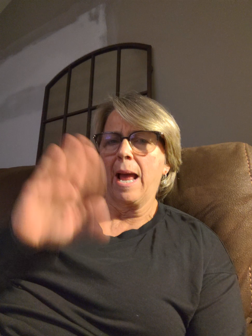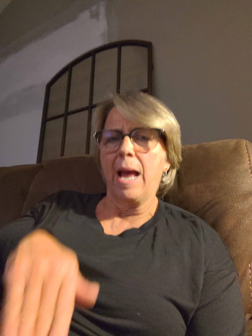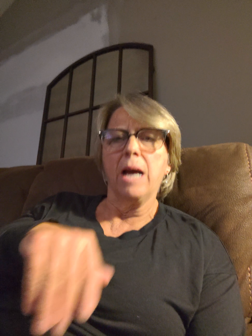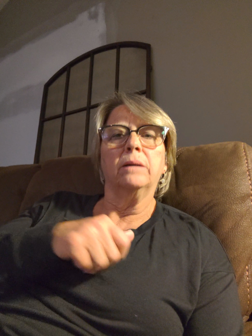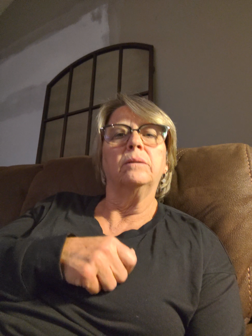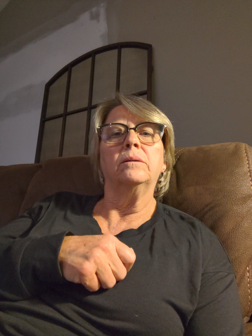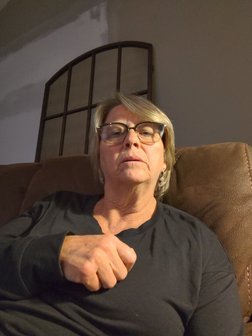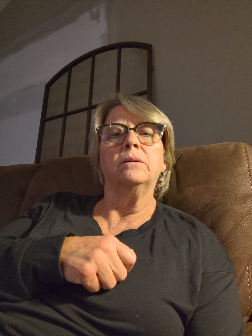bad